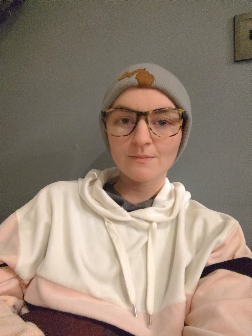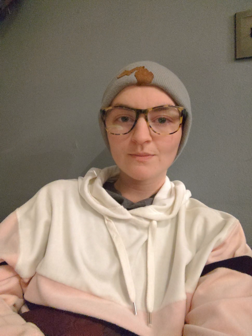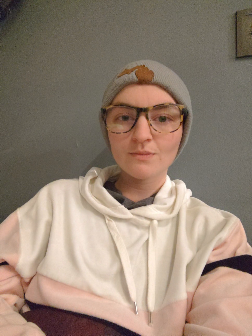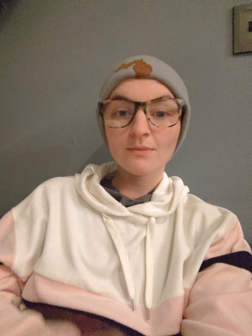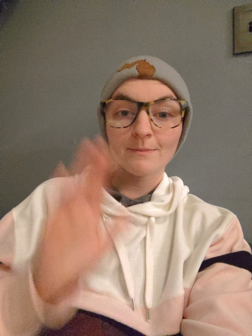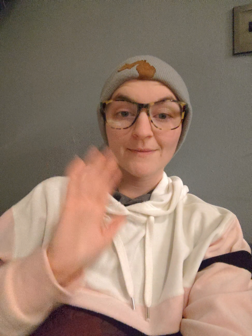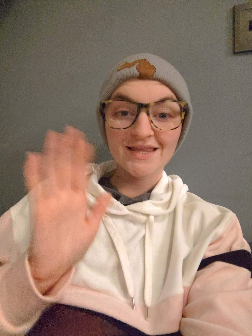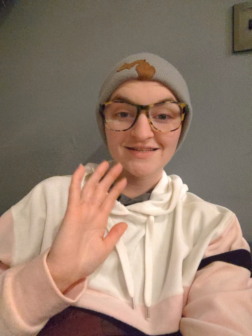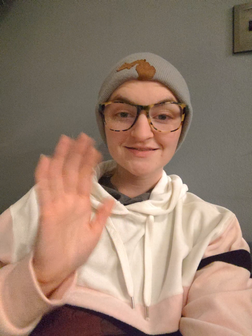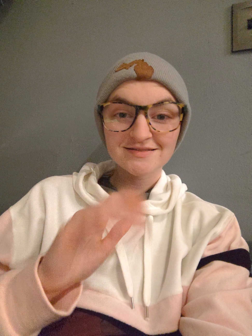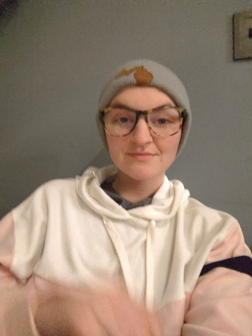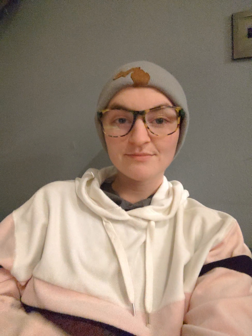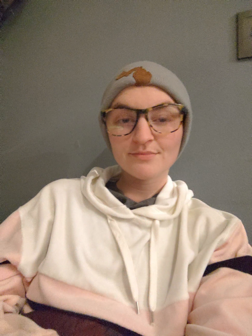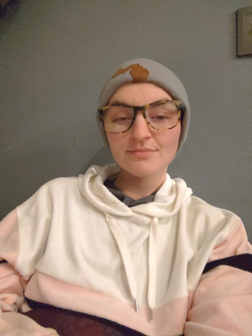bye